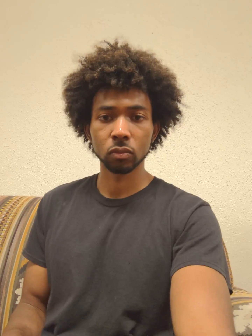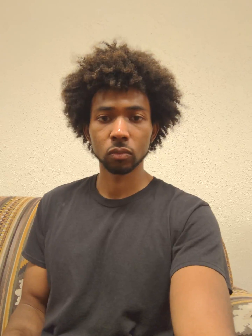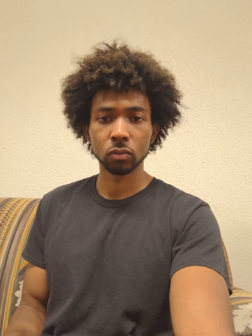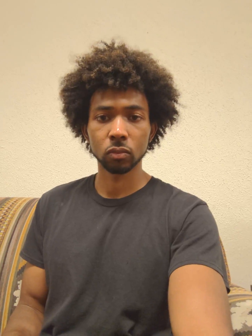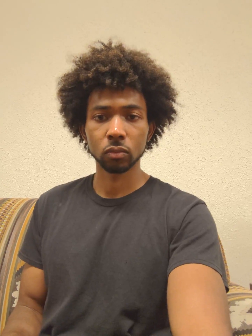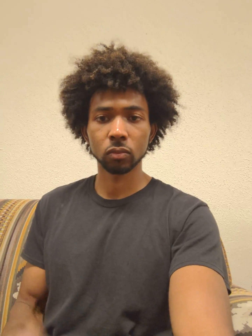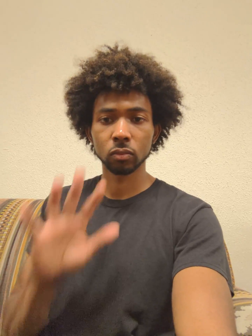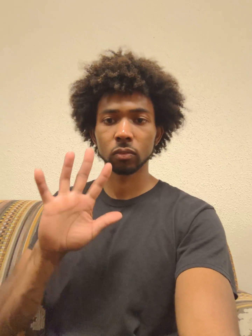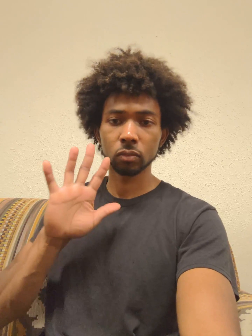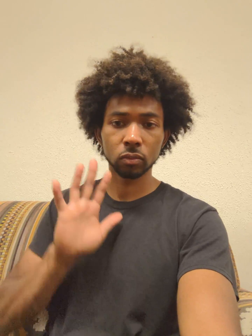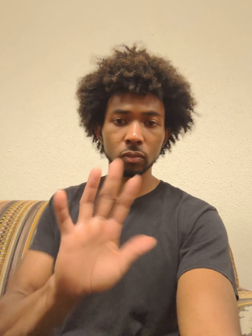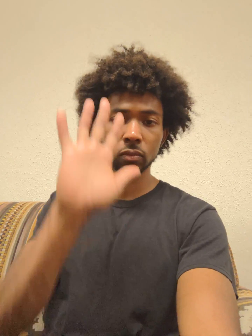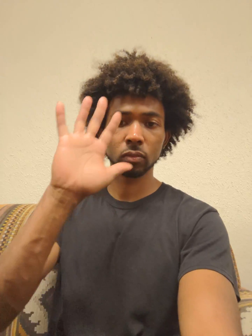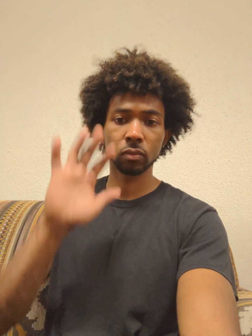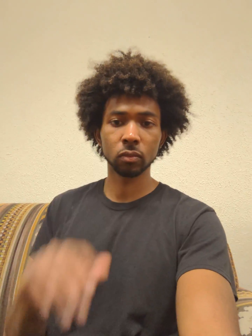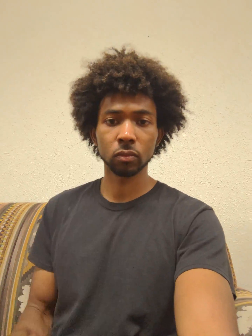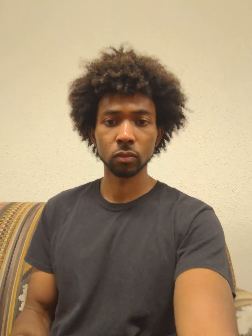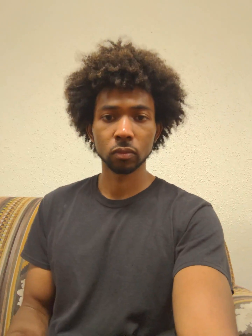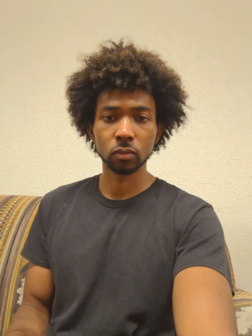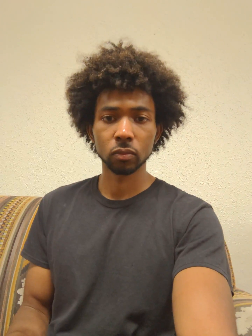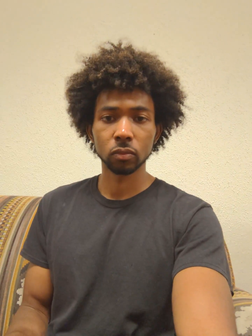give me five